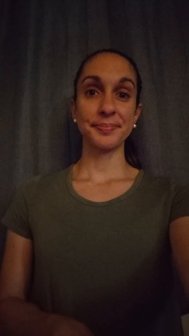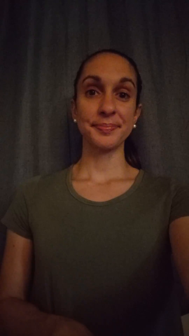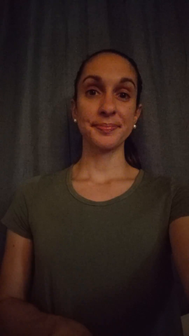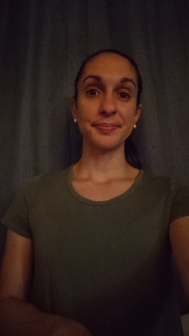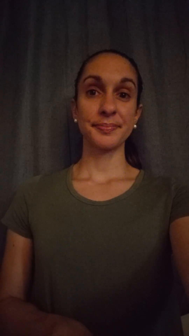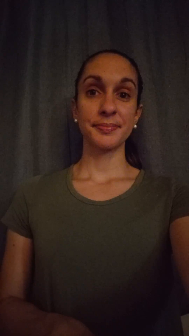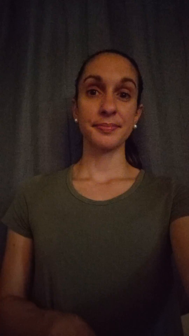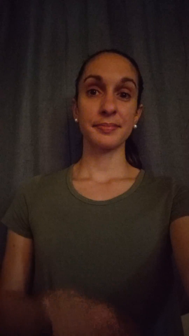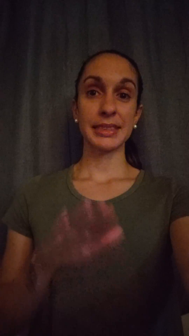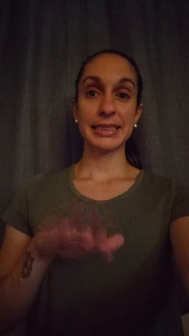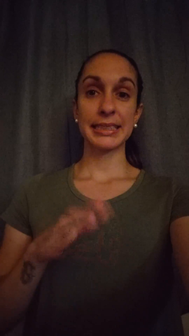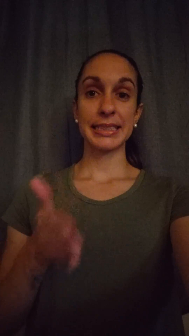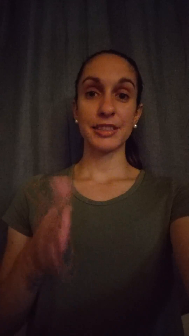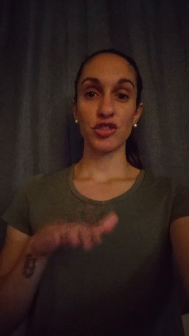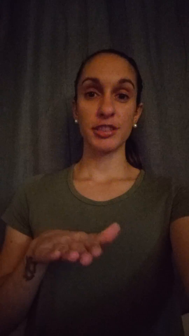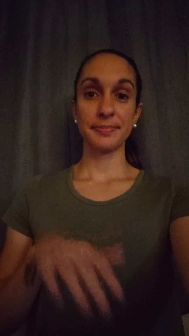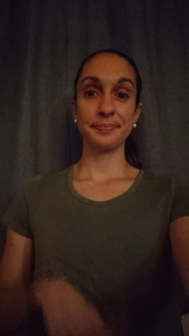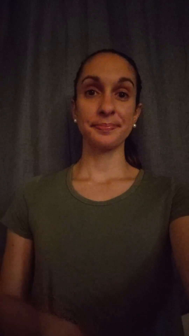kitchen